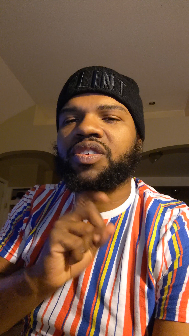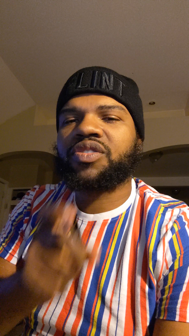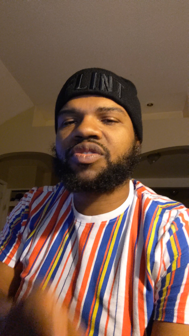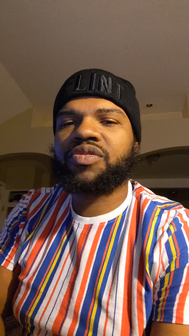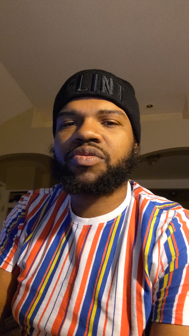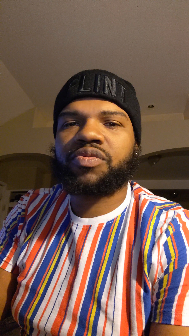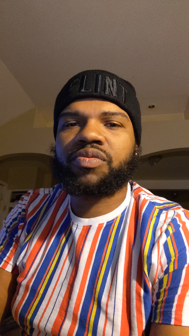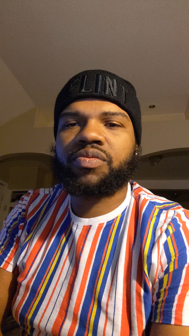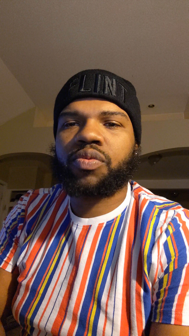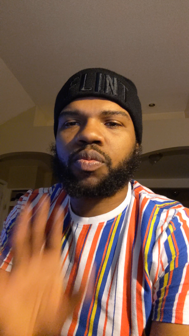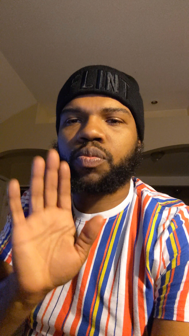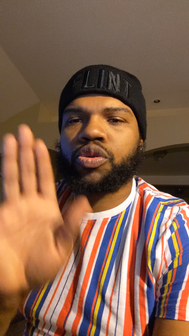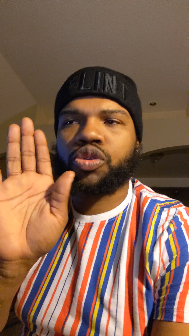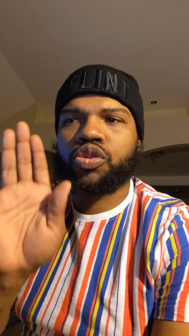push